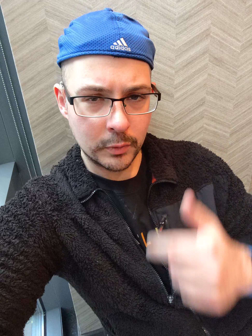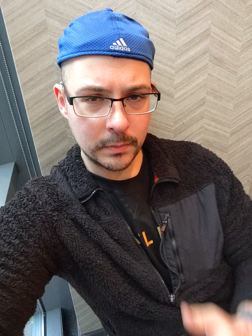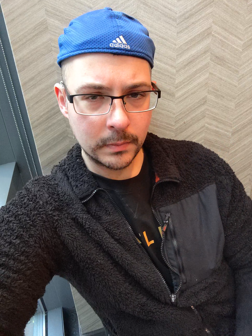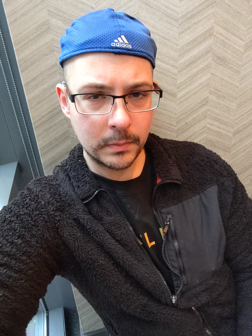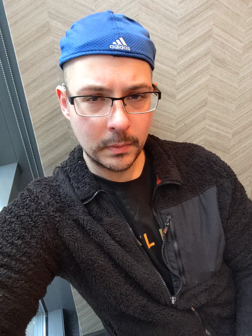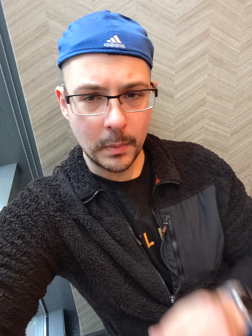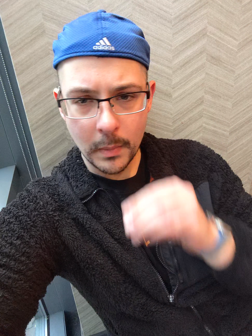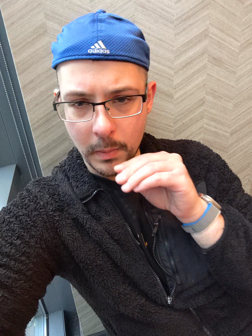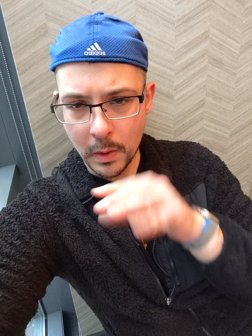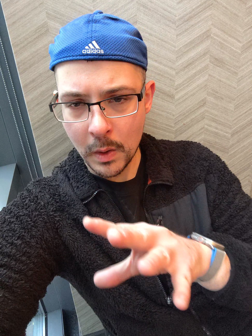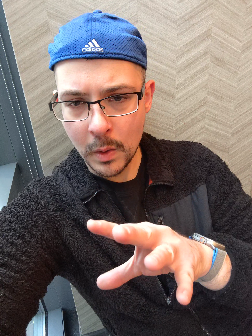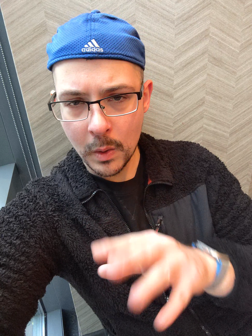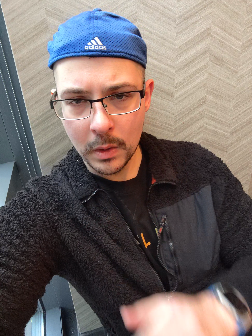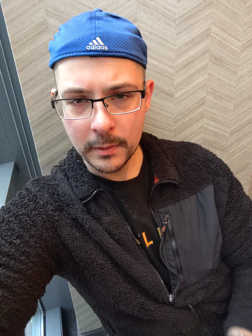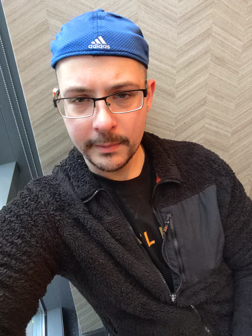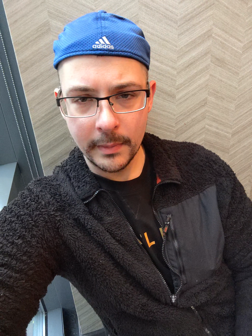blow